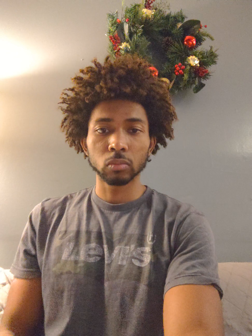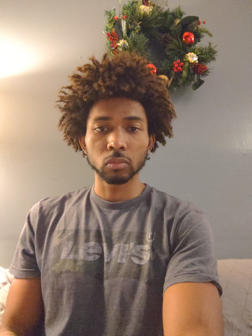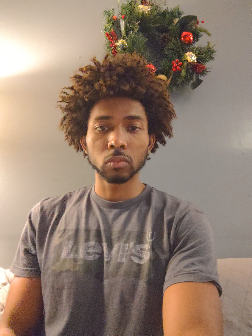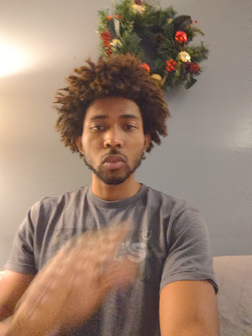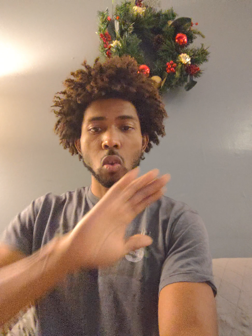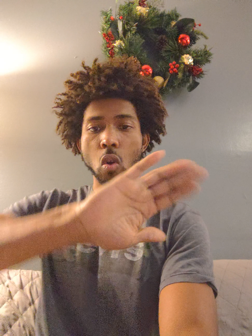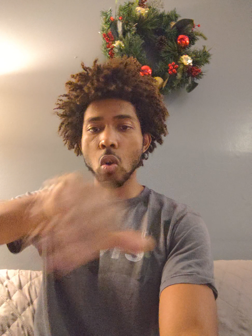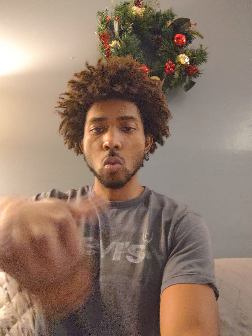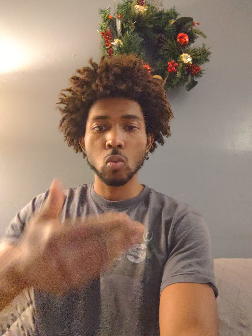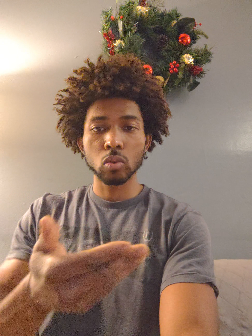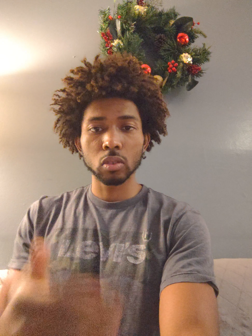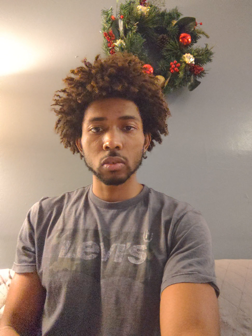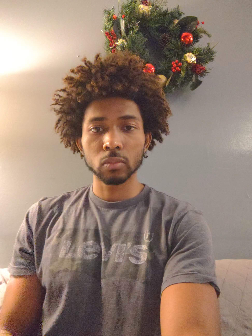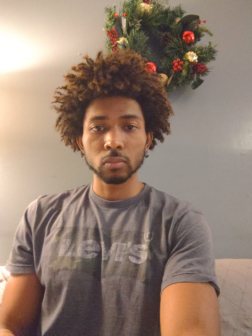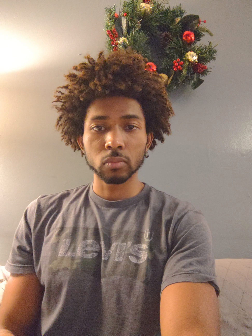all